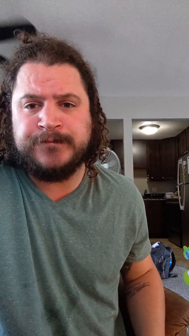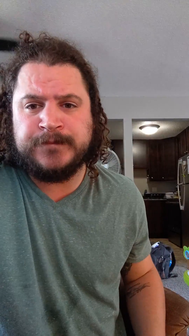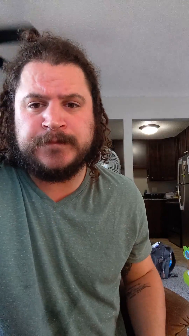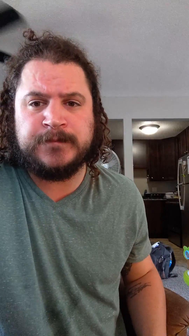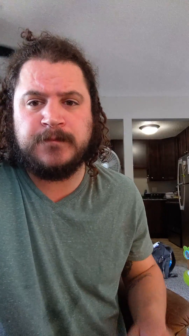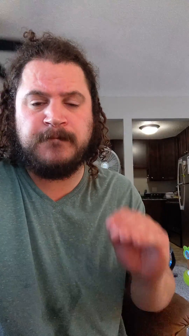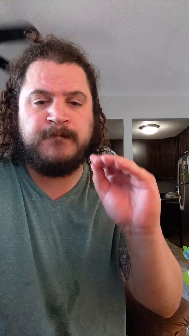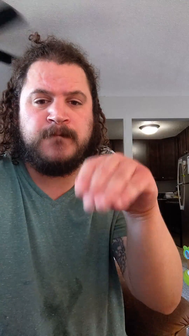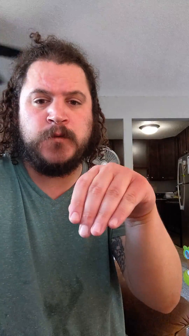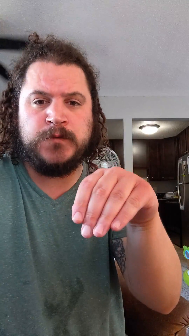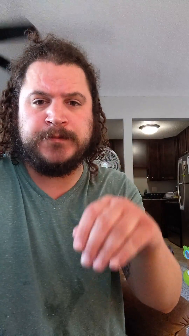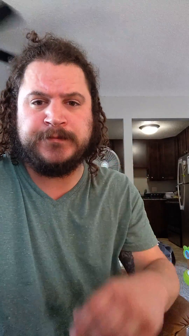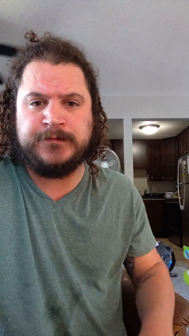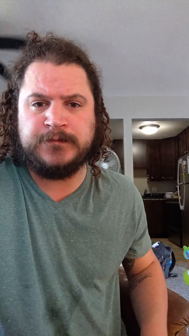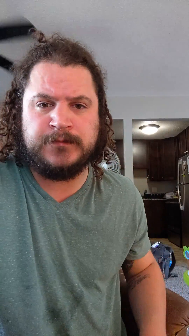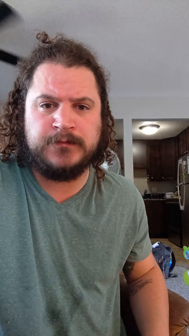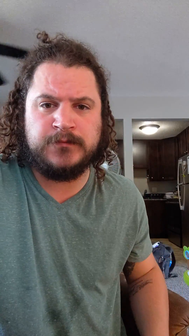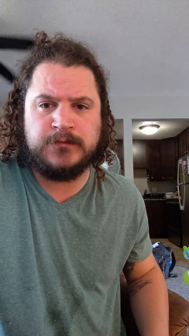put